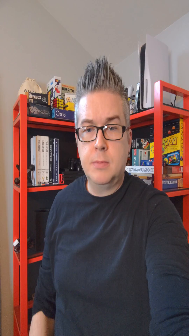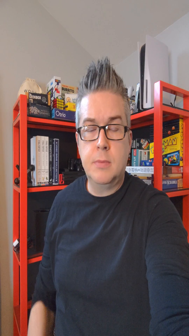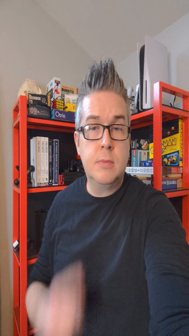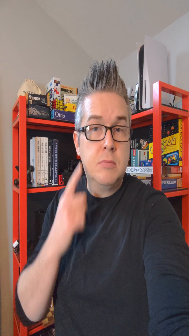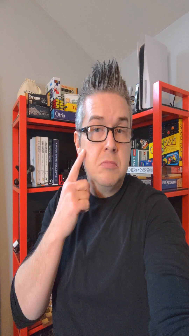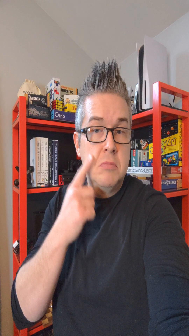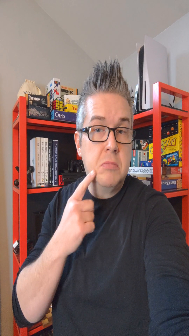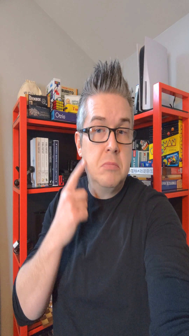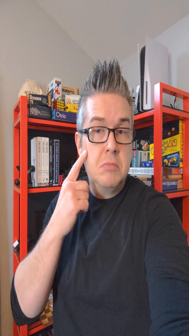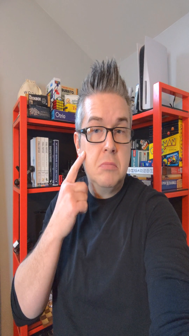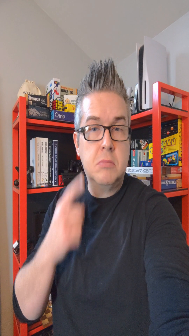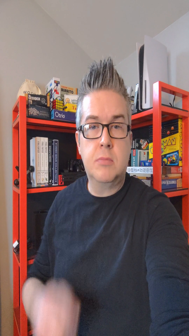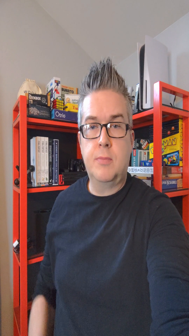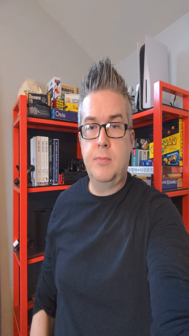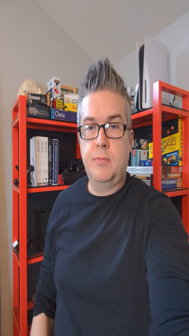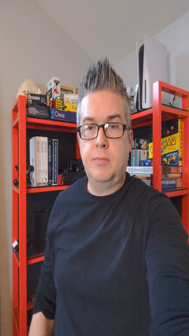cheek